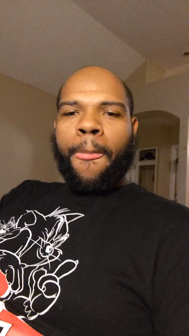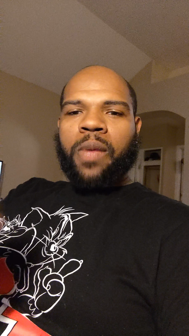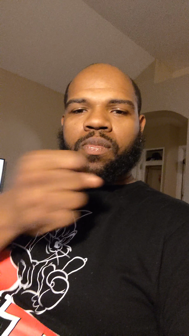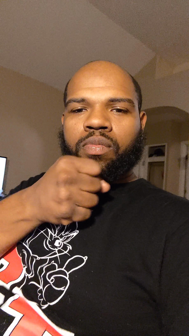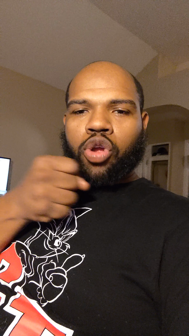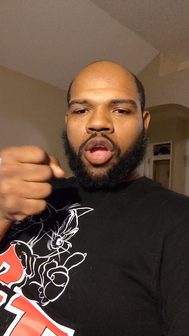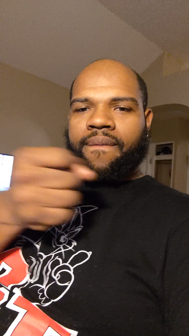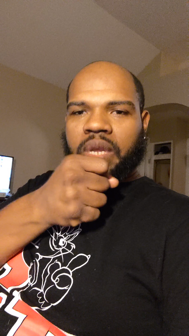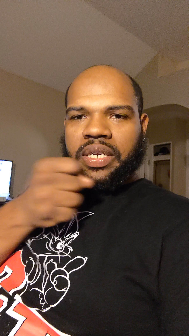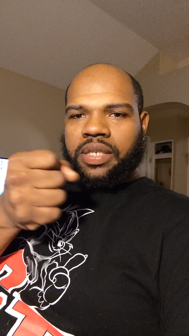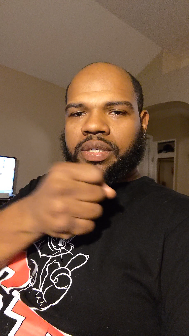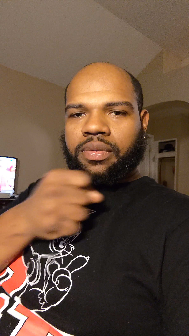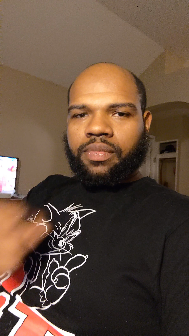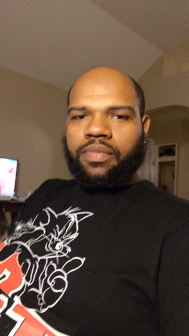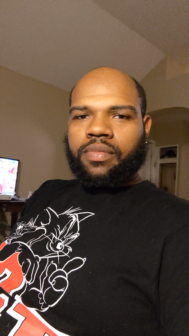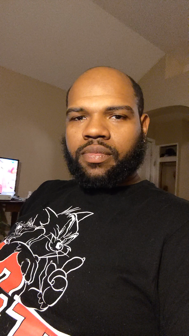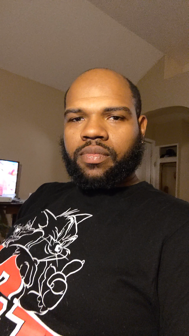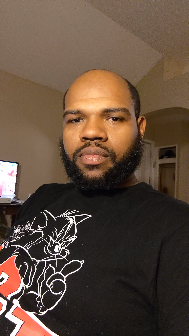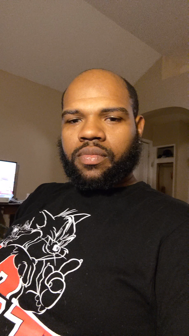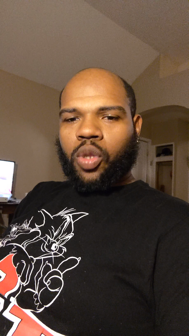coffee